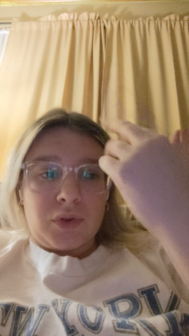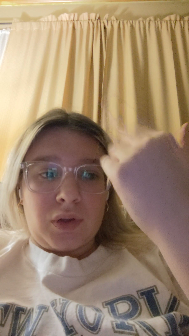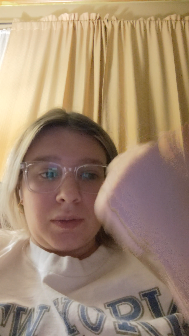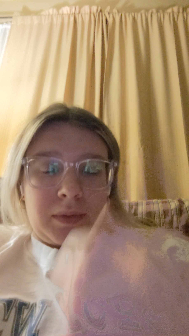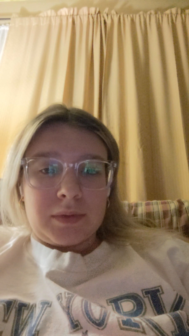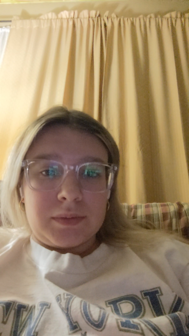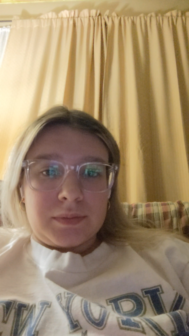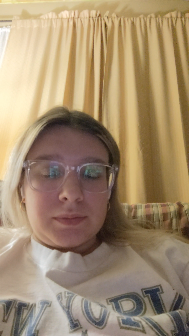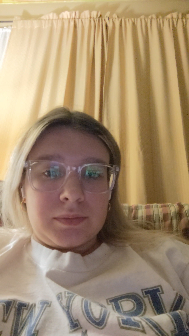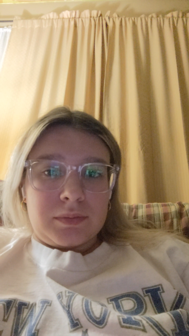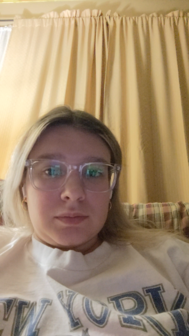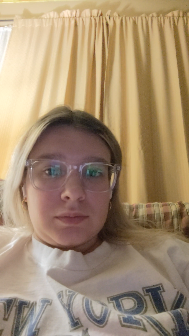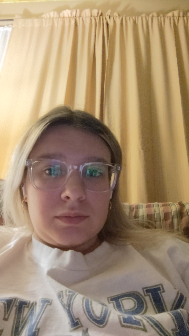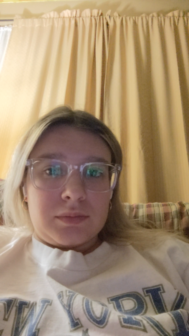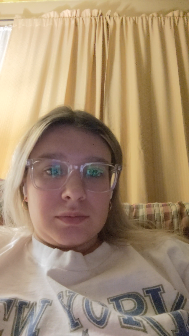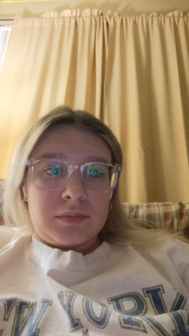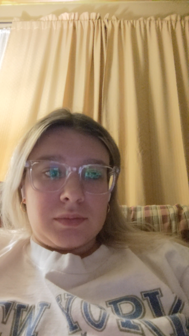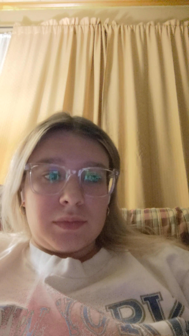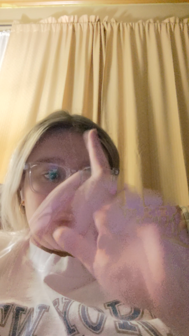leg